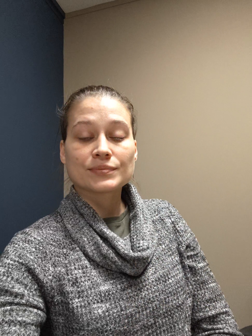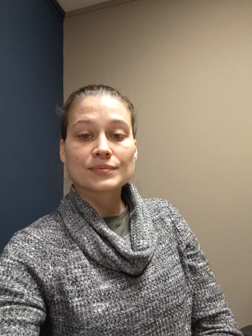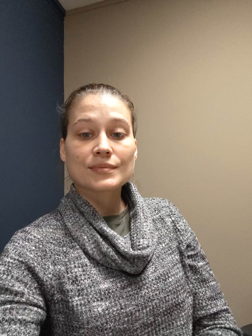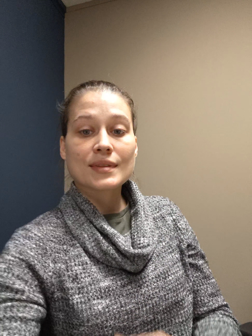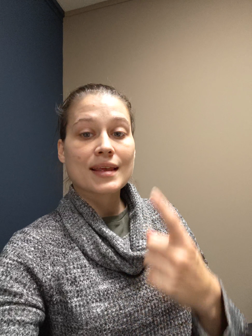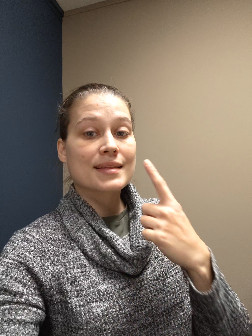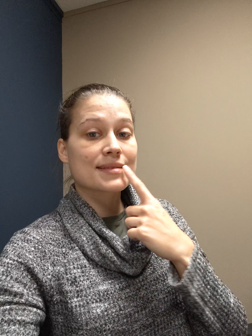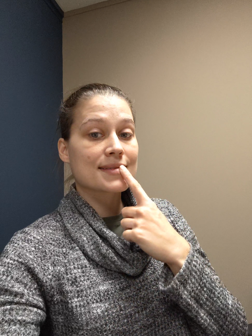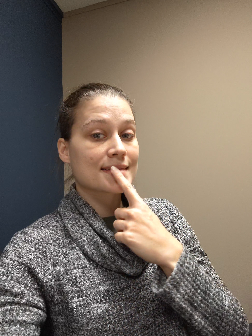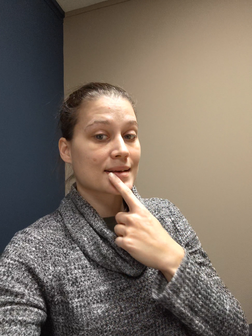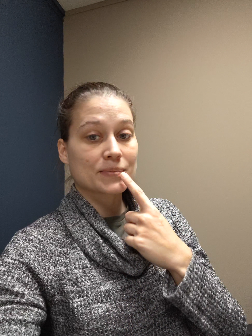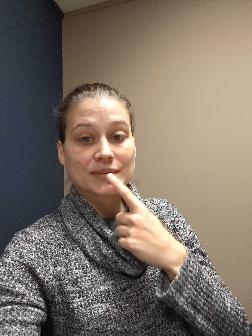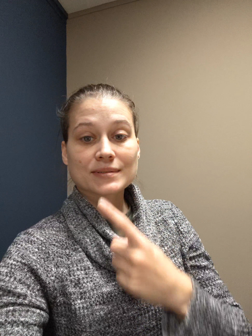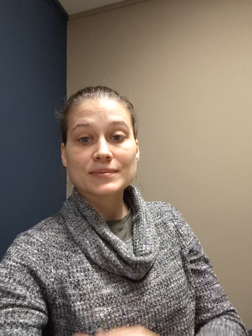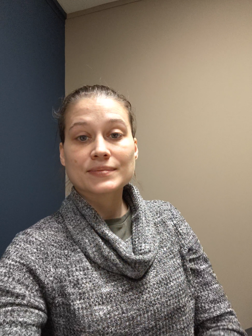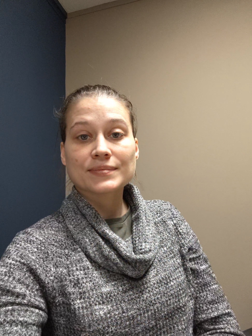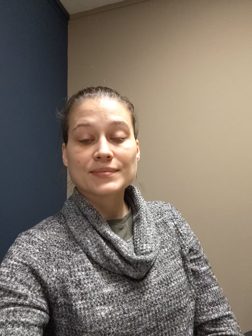lips